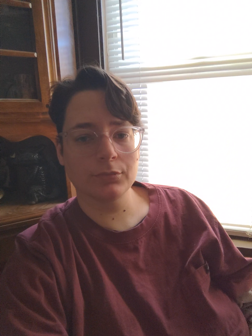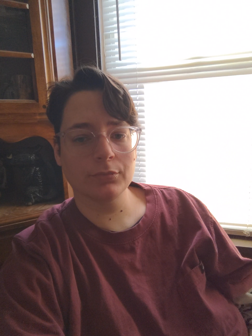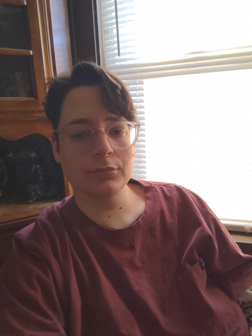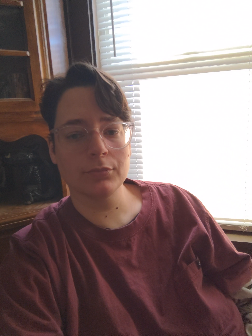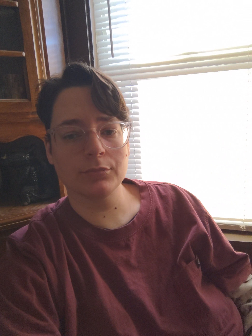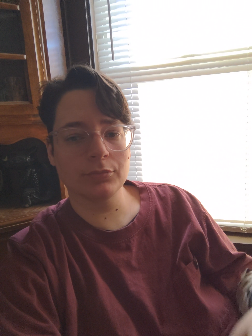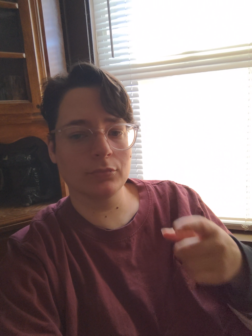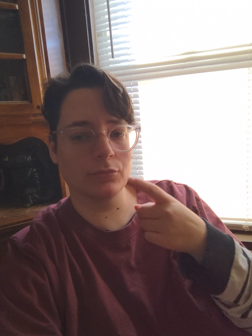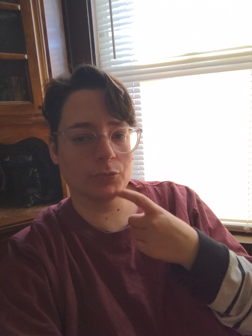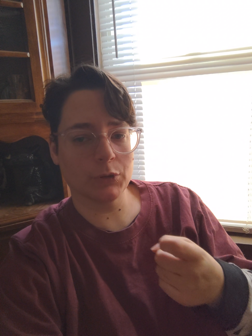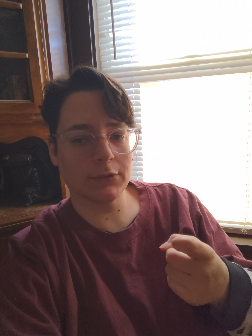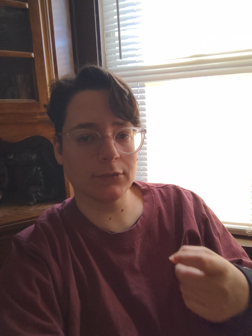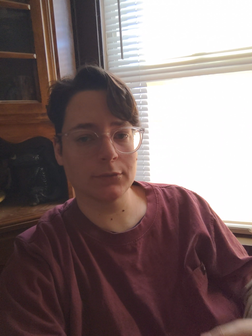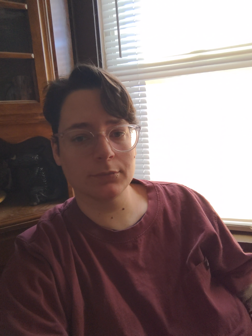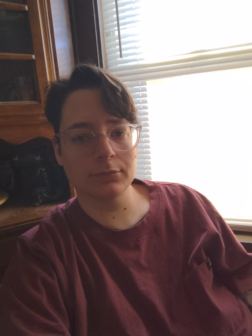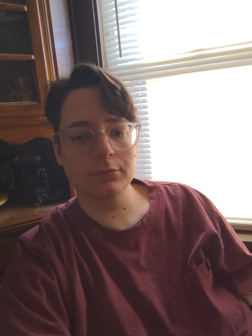red